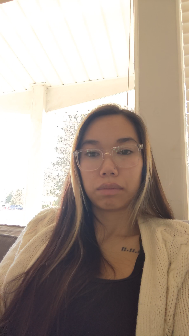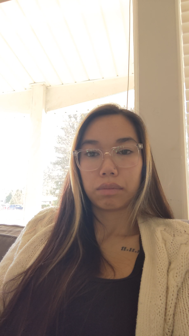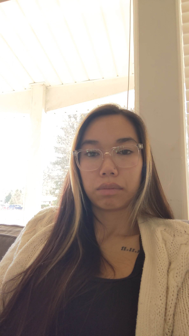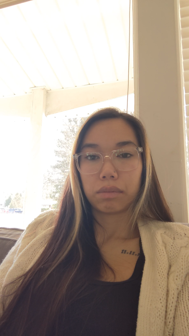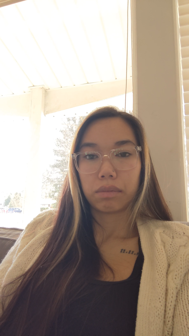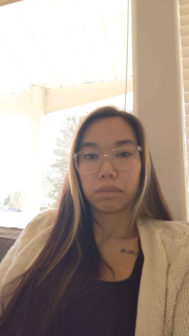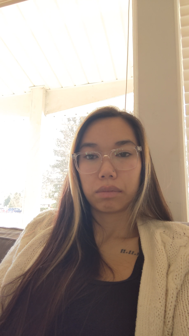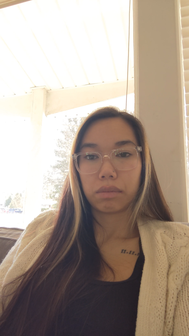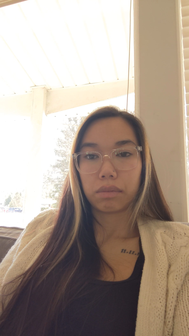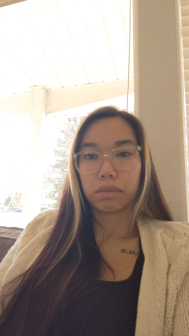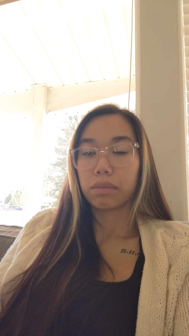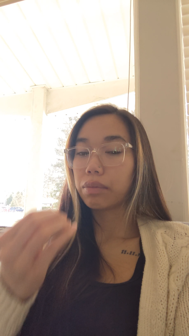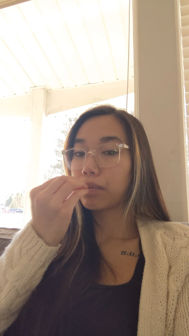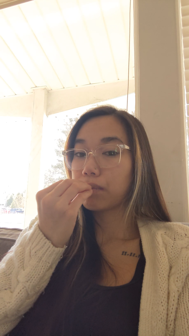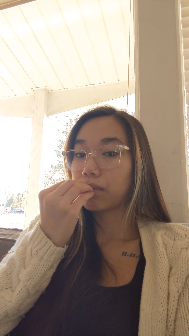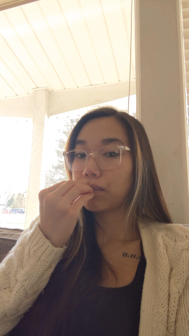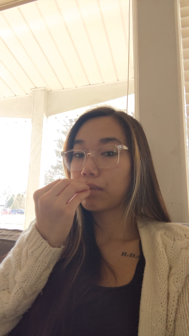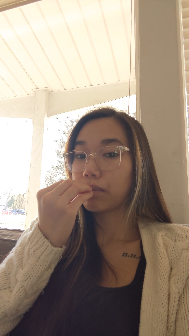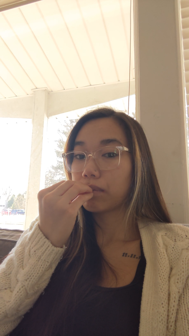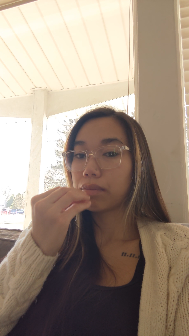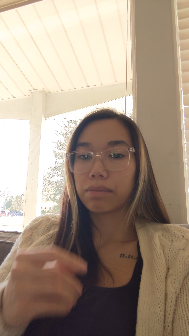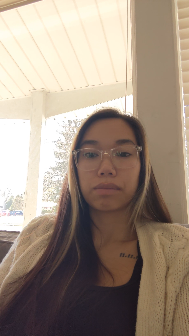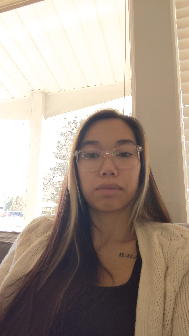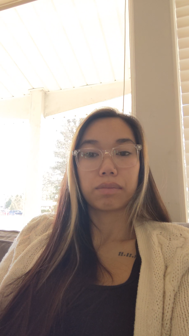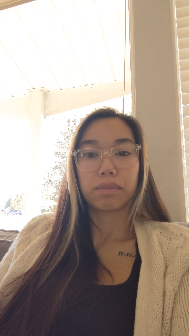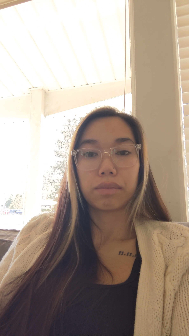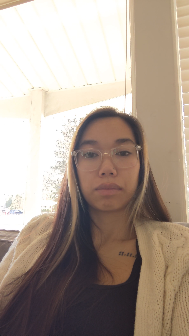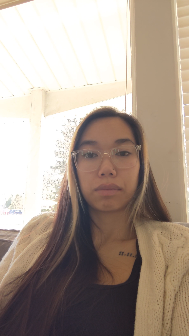eat